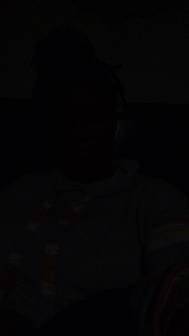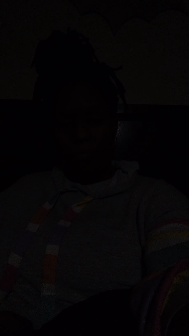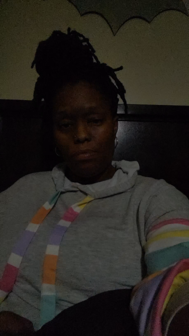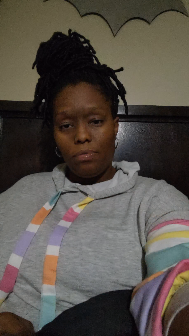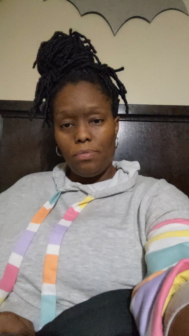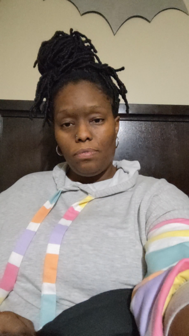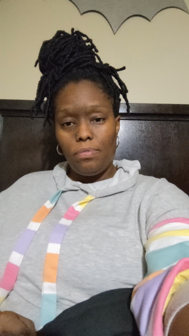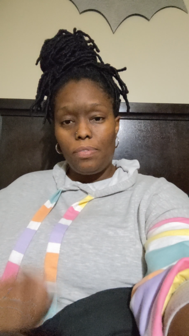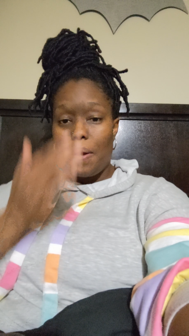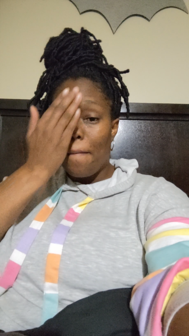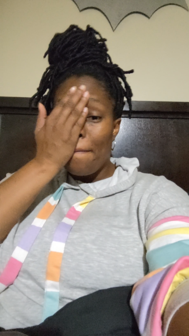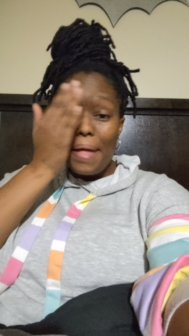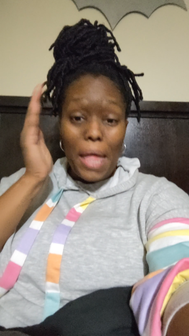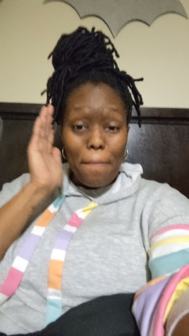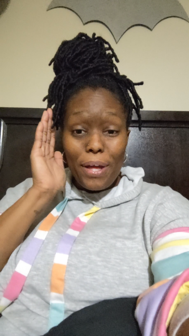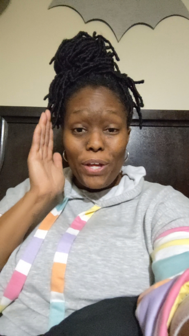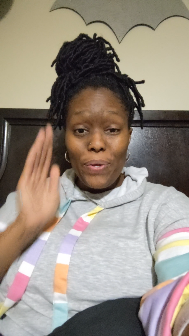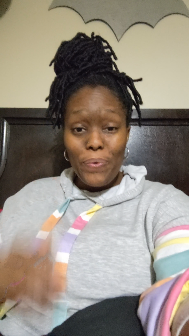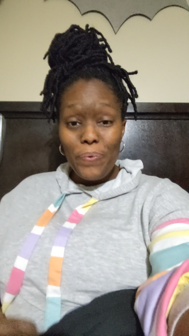peekaboo